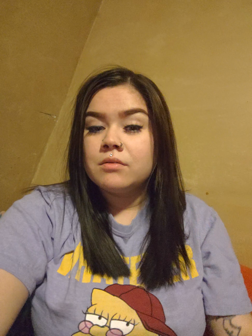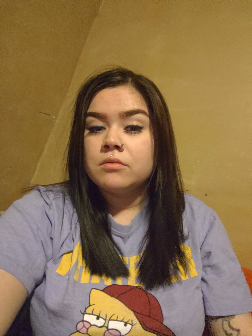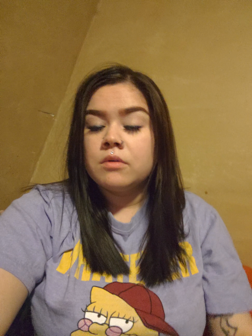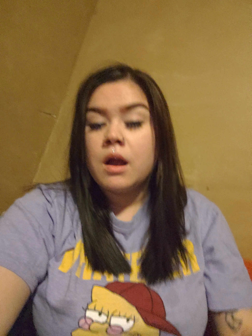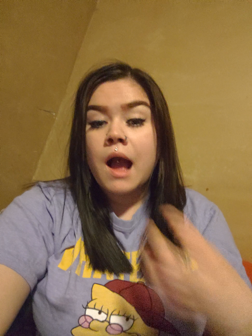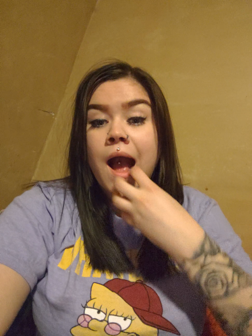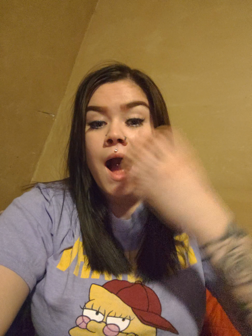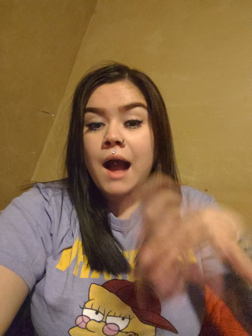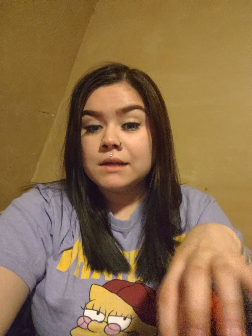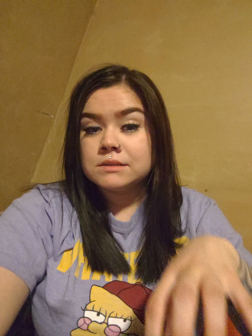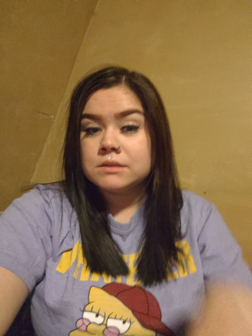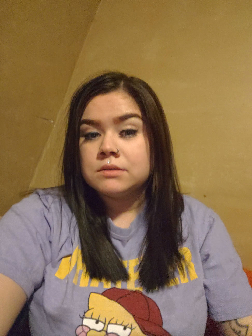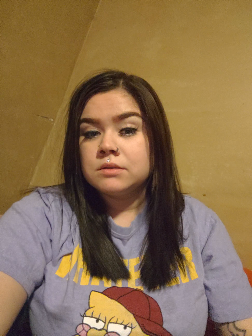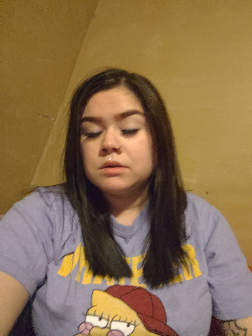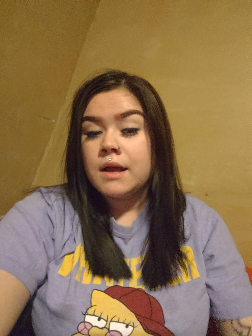hot